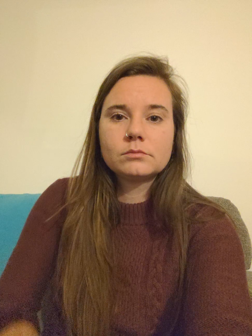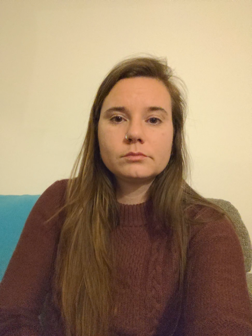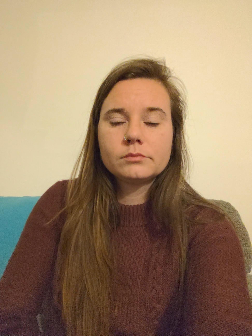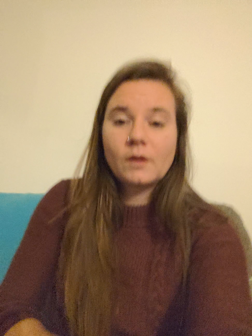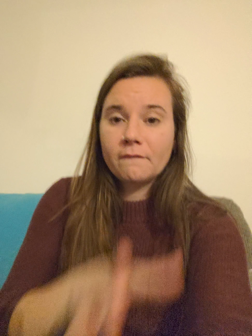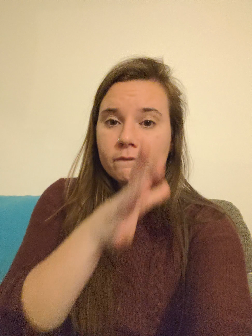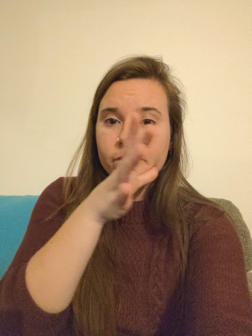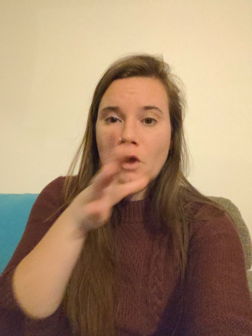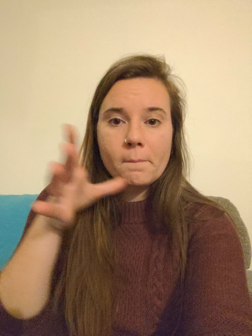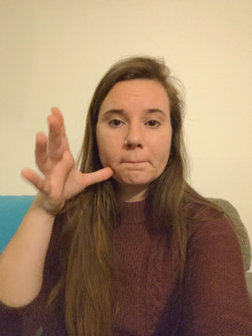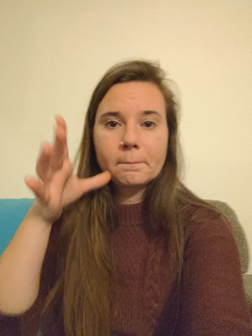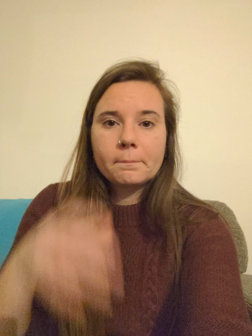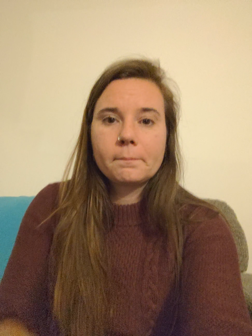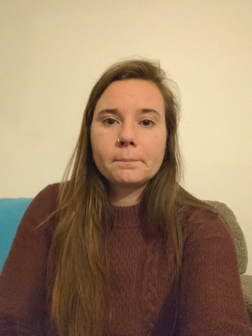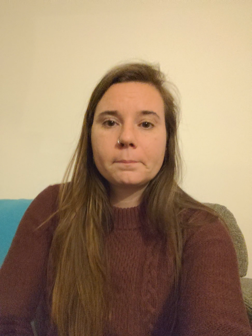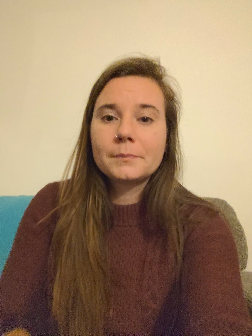farm